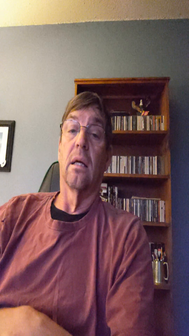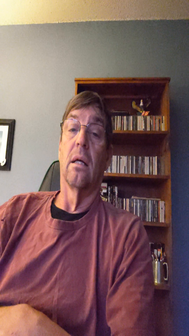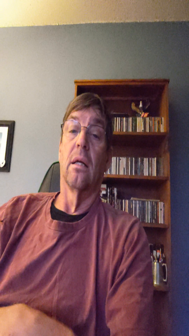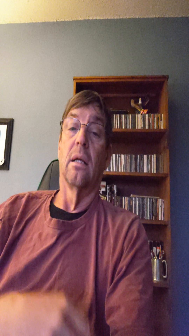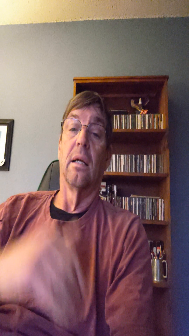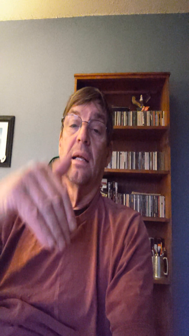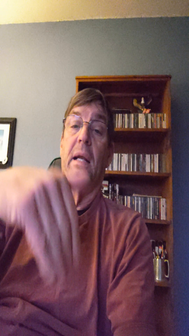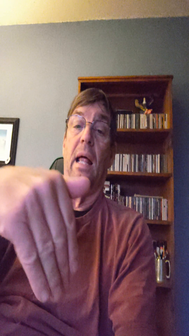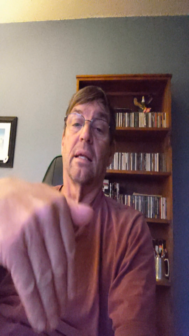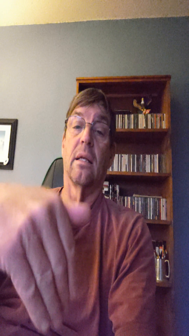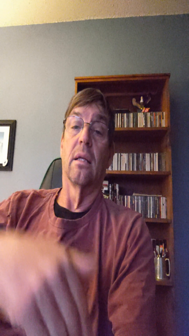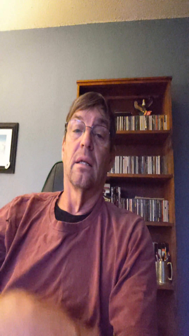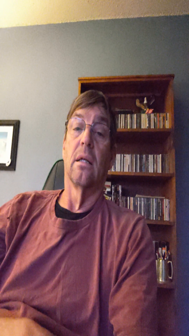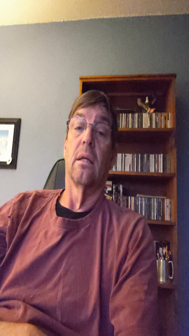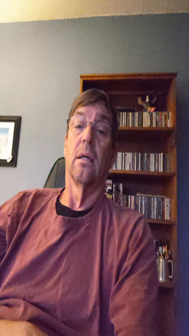night